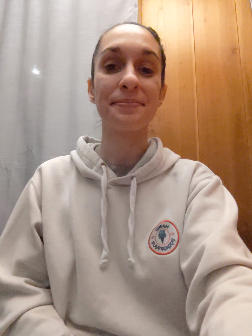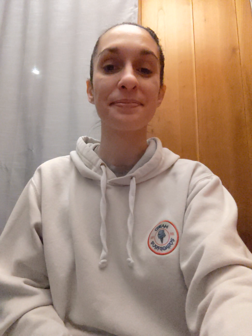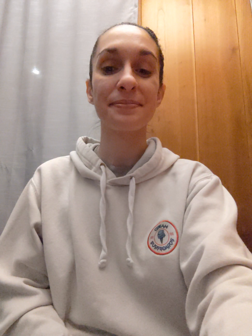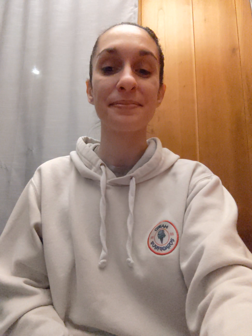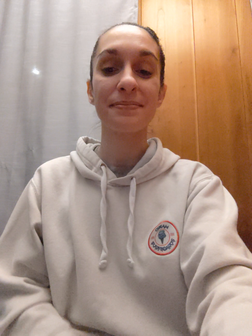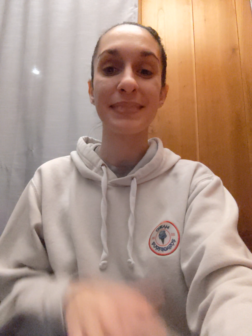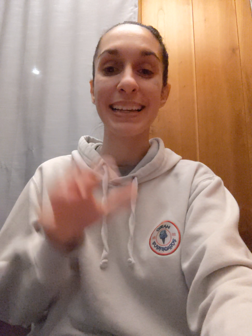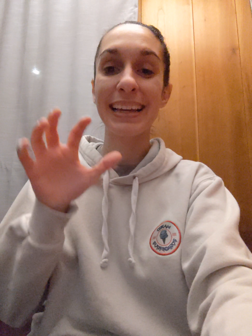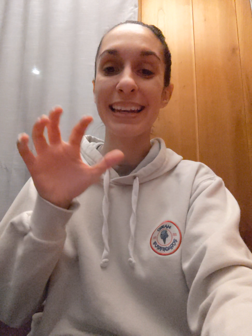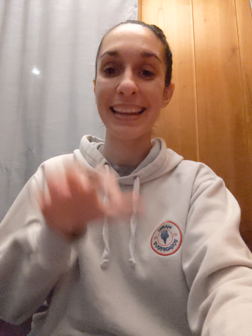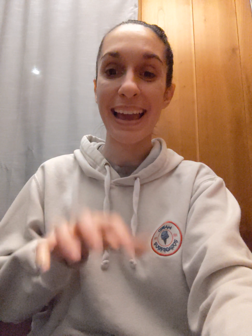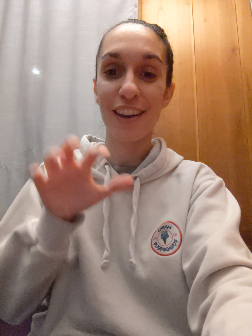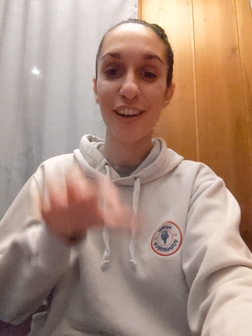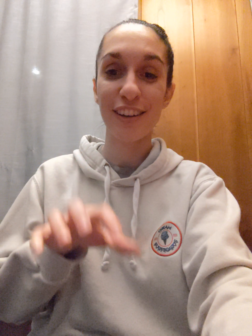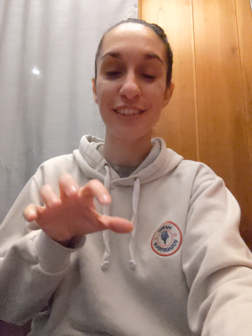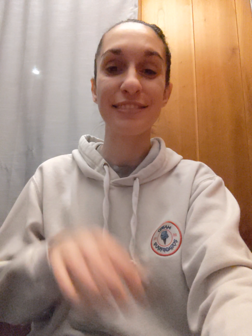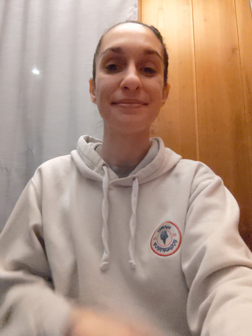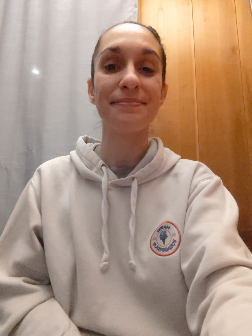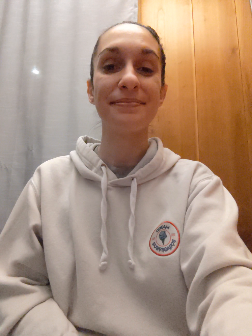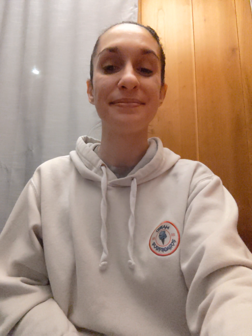alligator